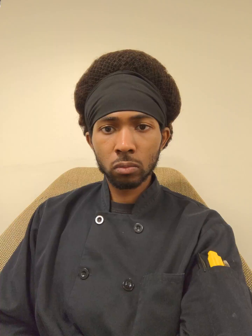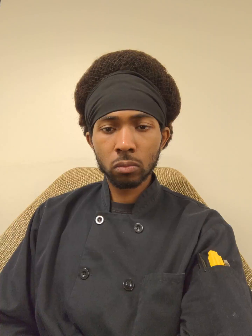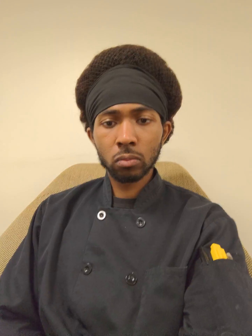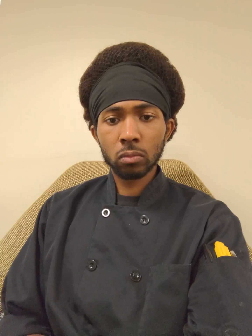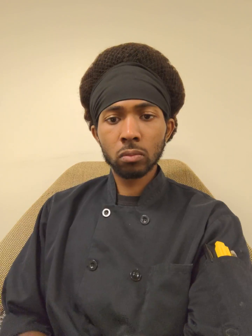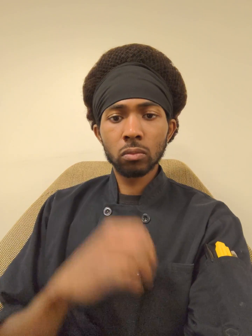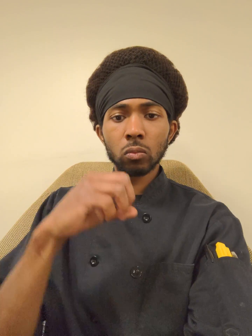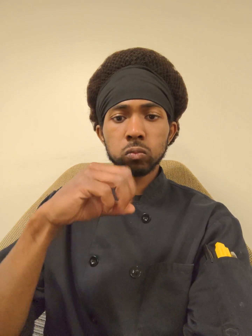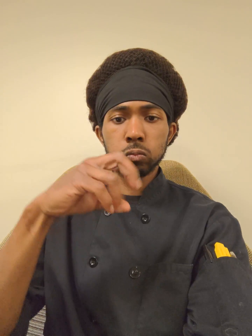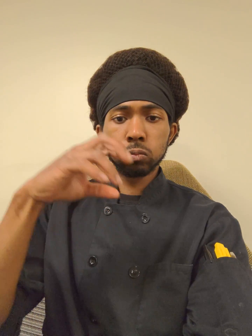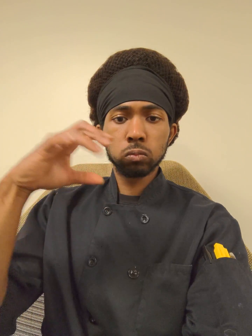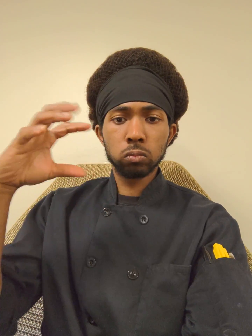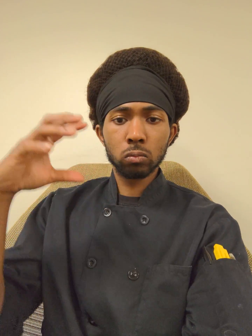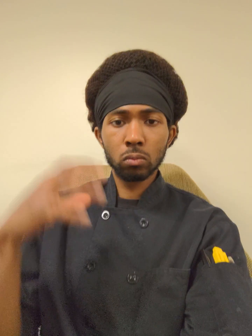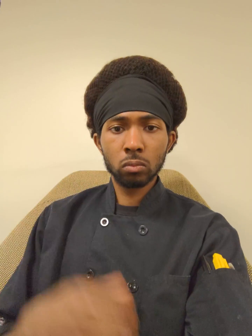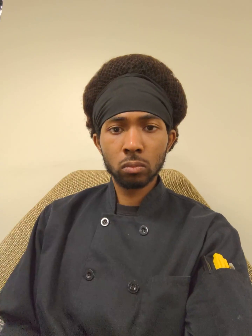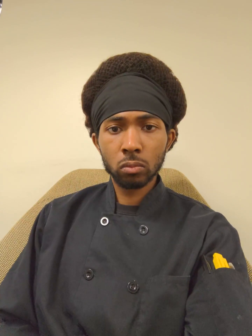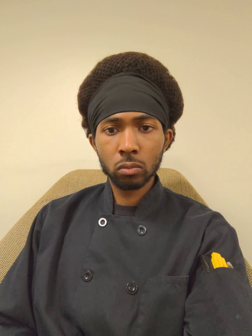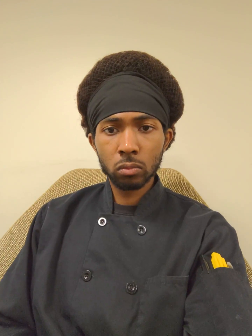bubbles